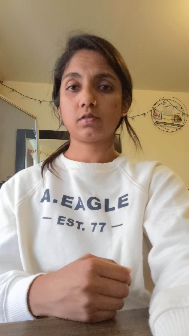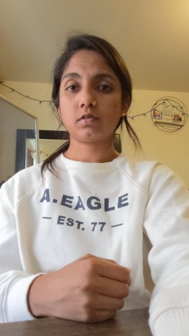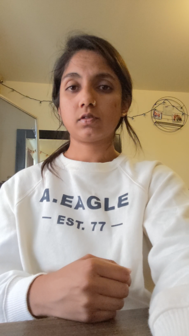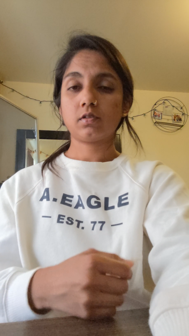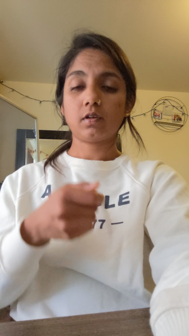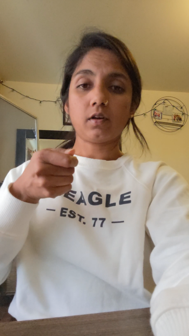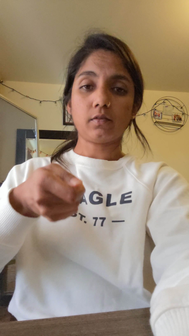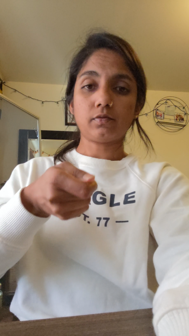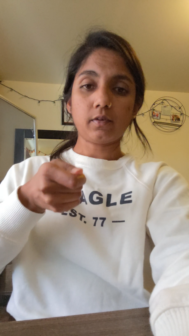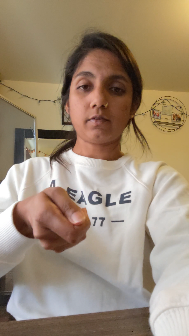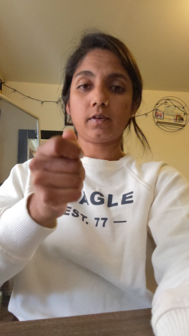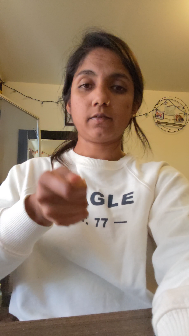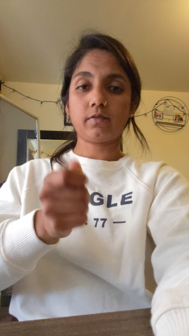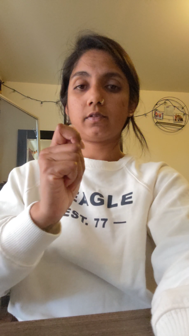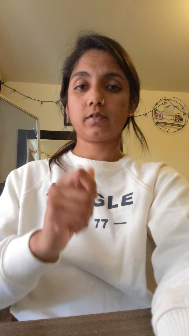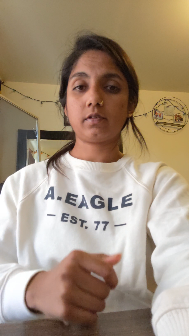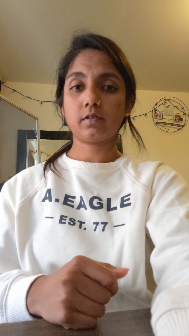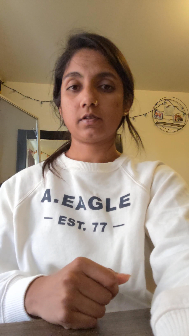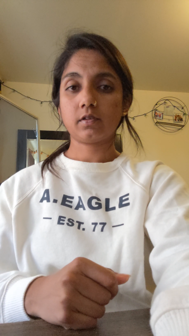shovel